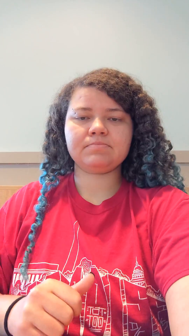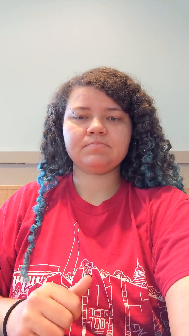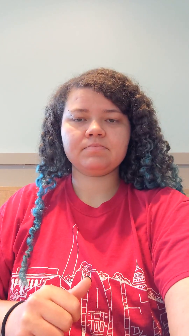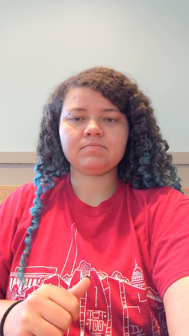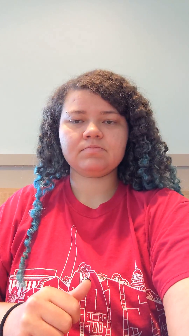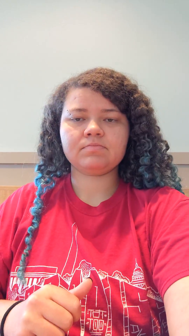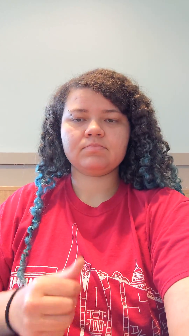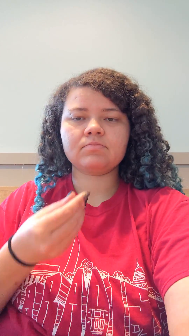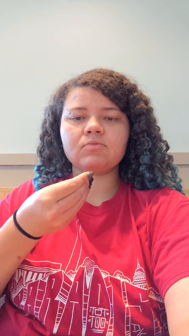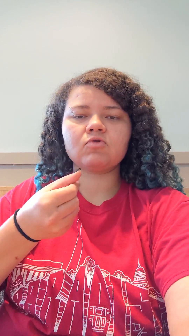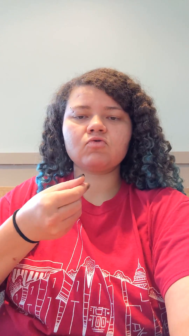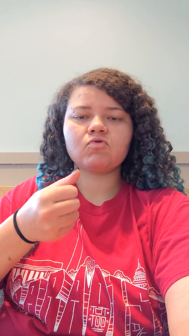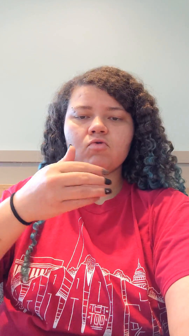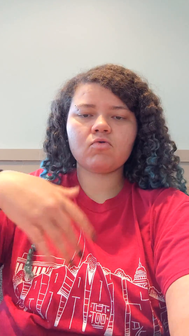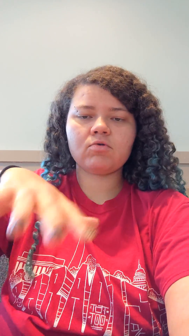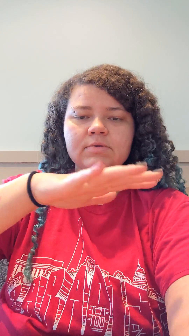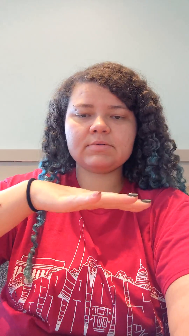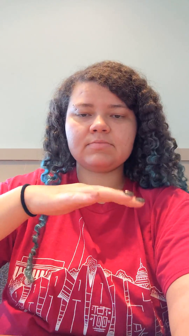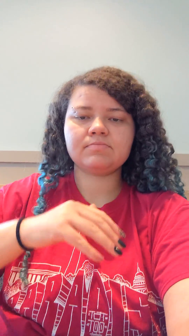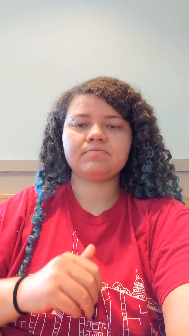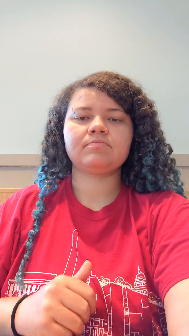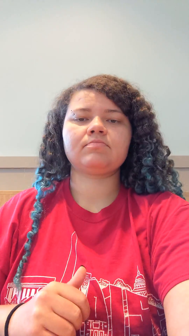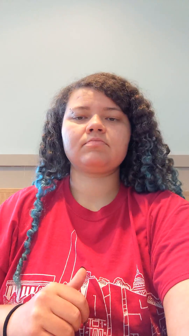garden